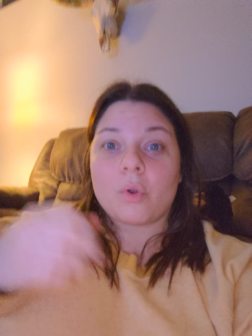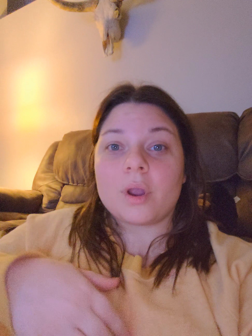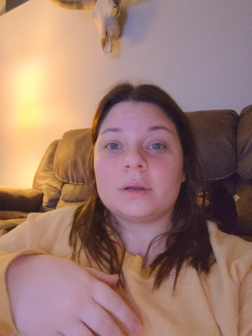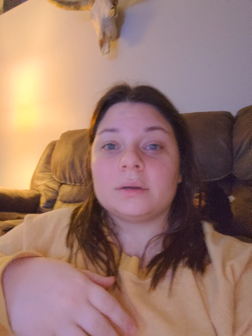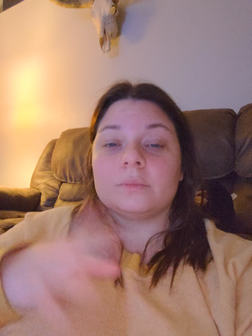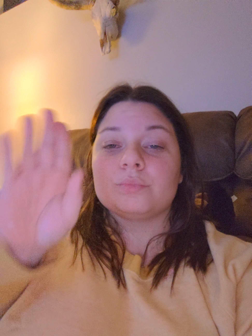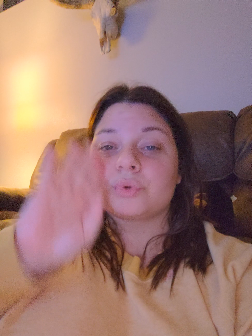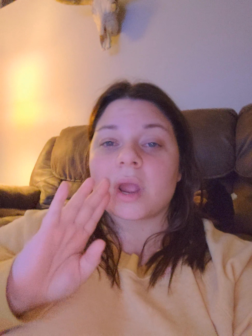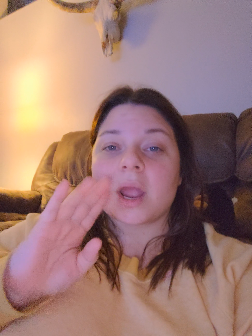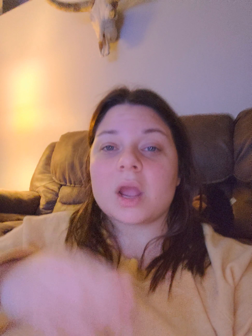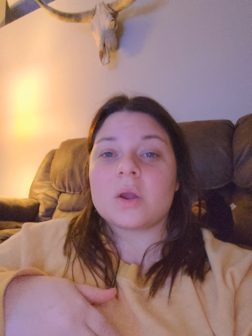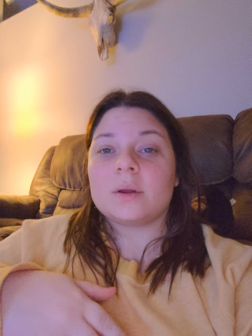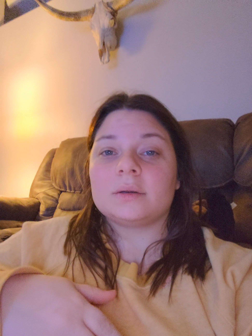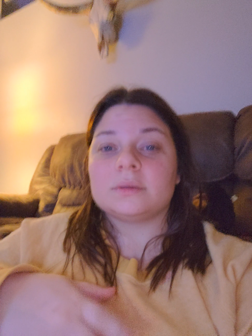brown